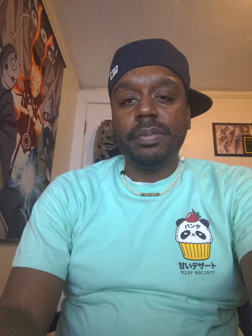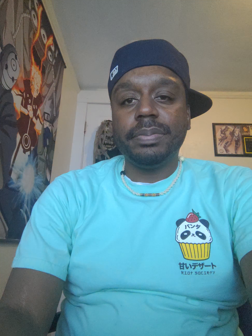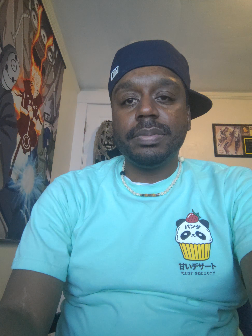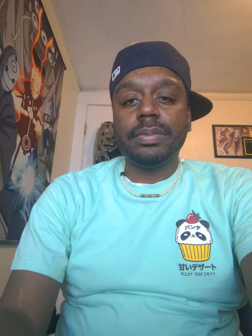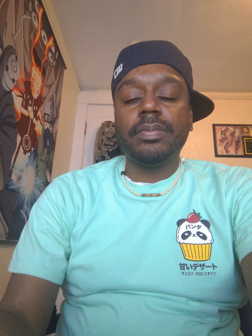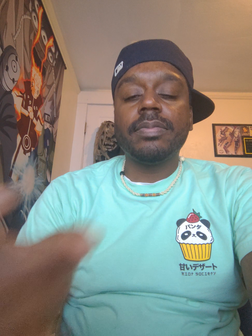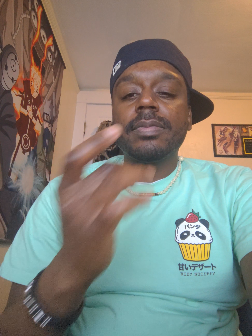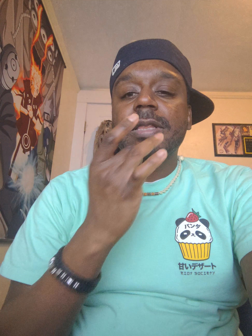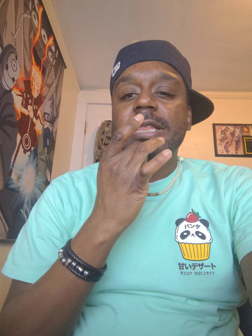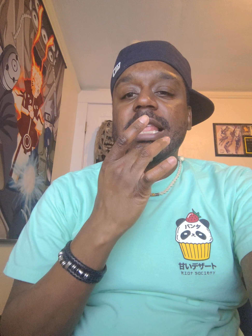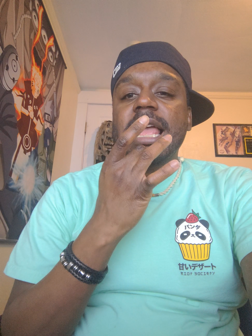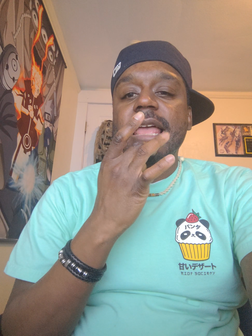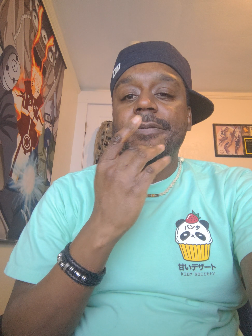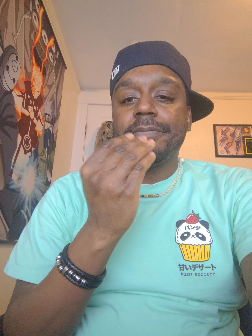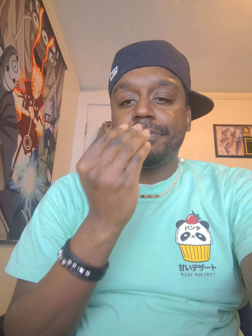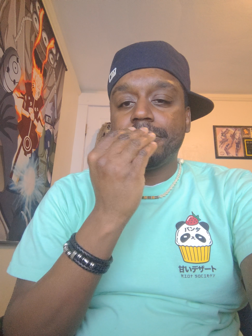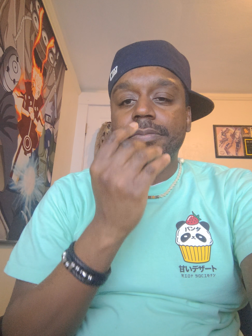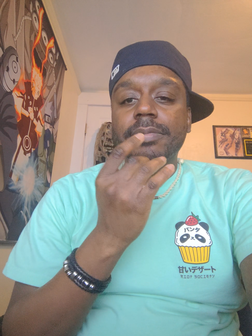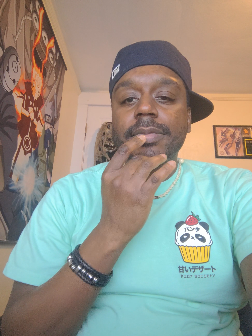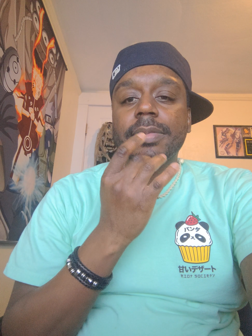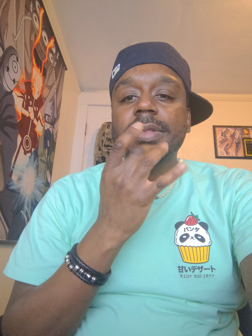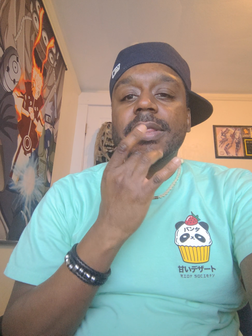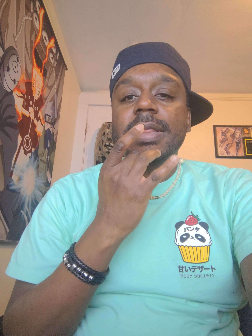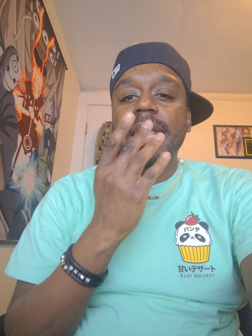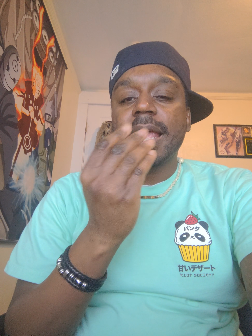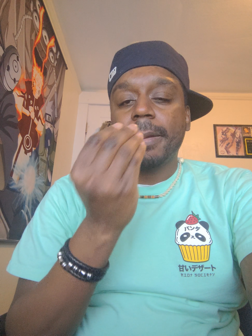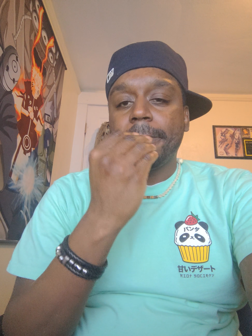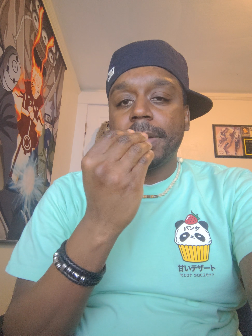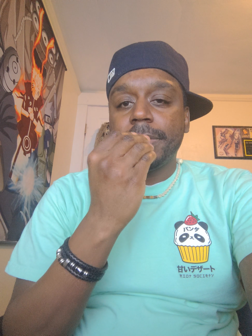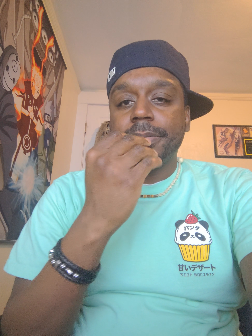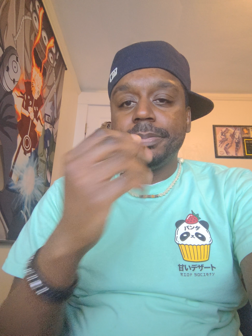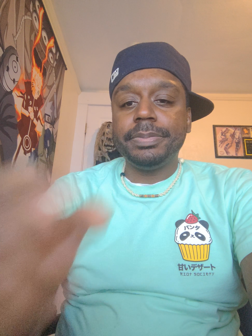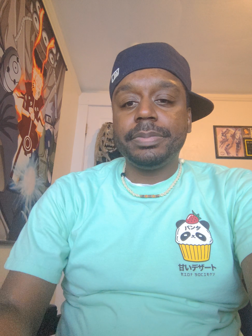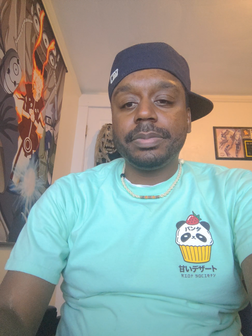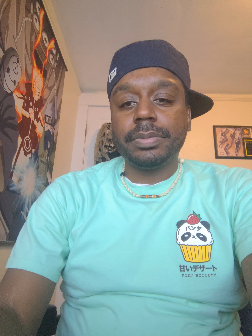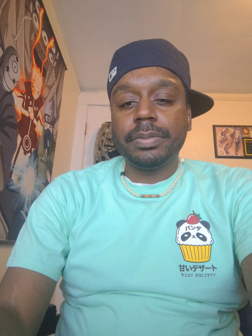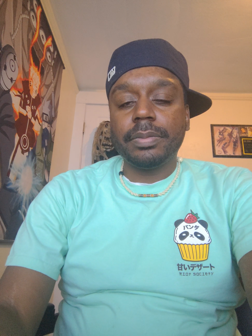snack